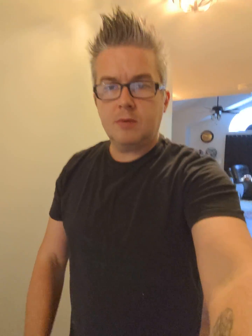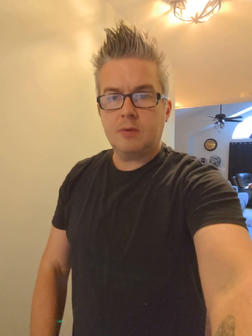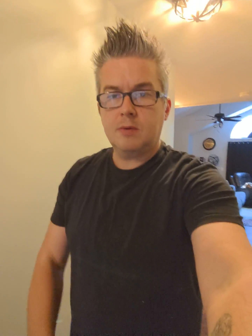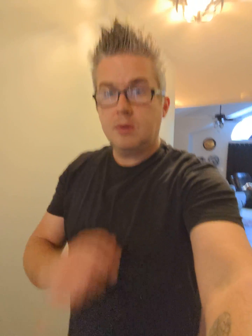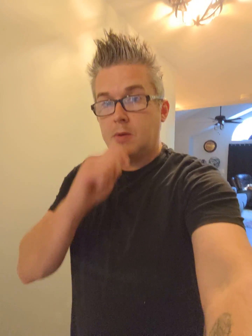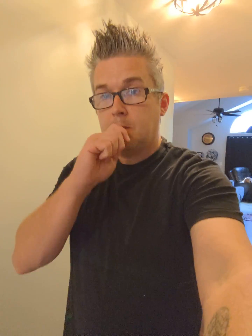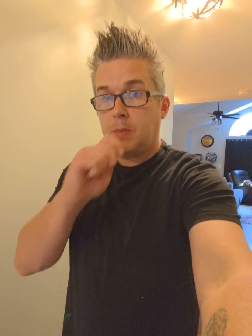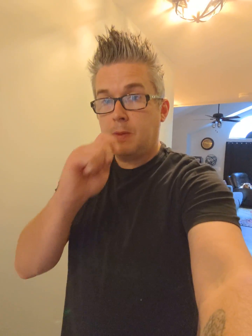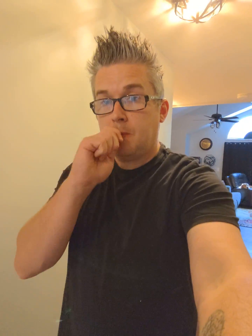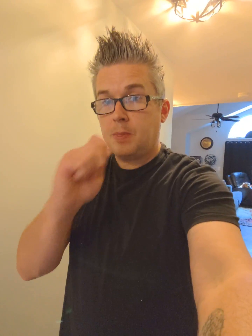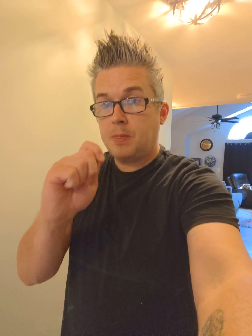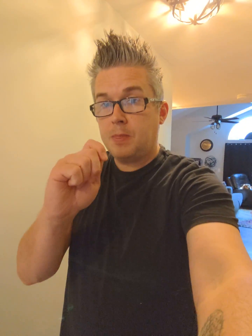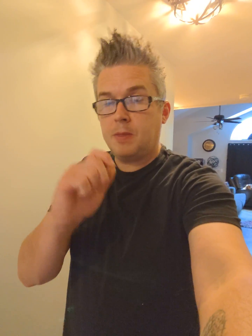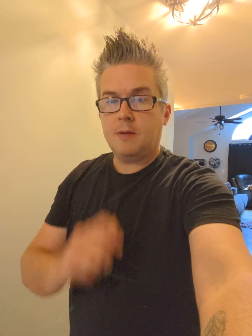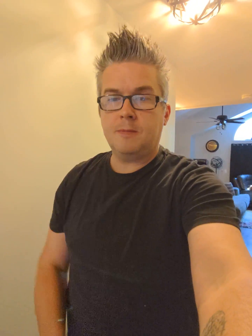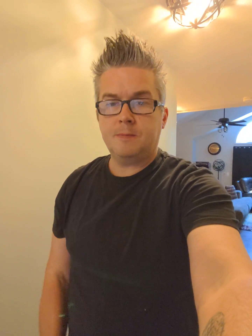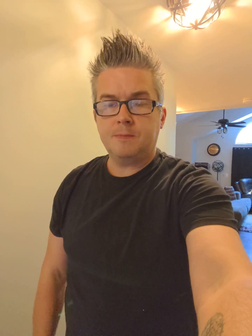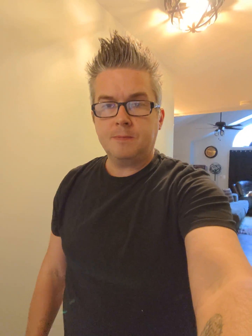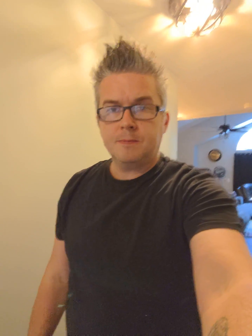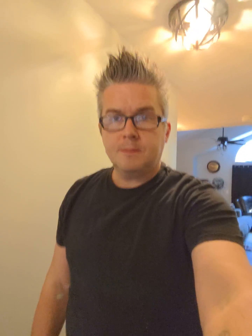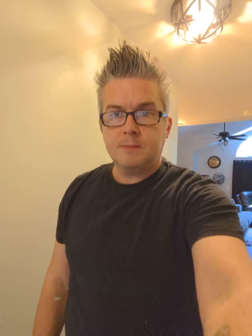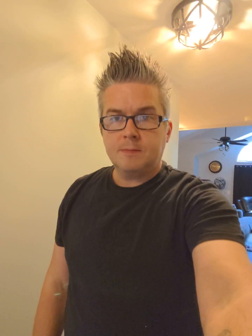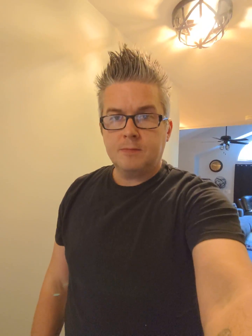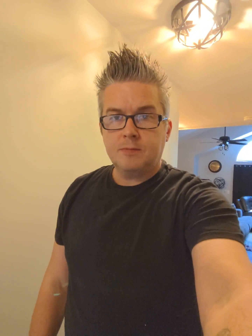popsicle